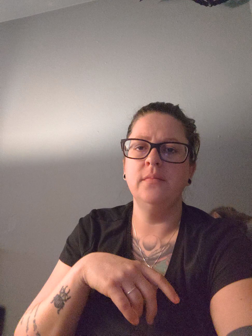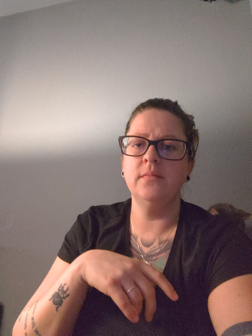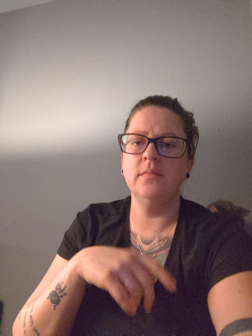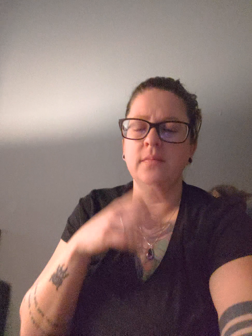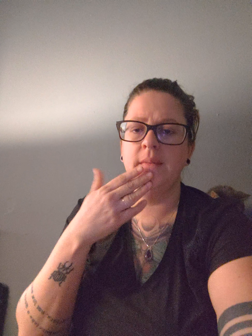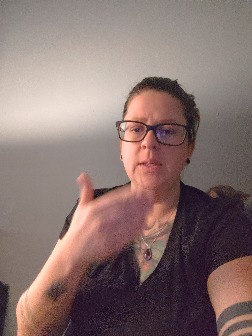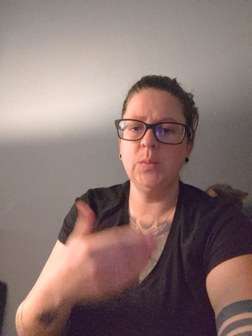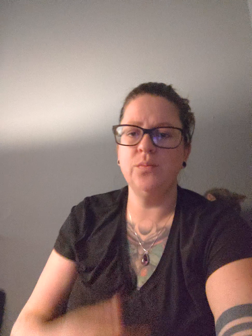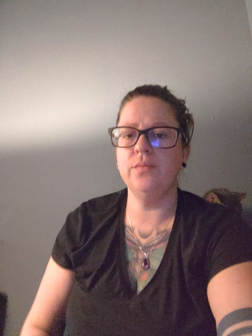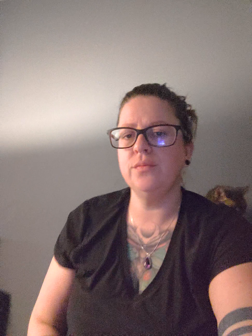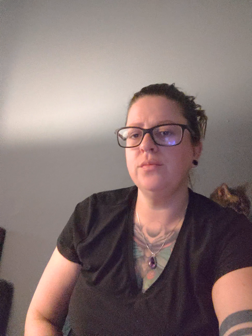thank you